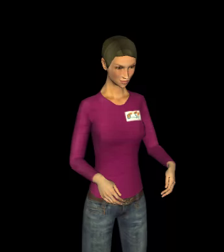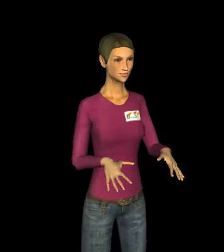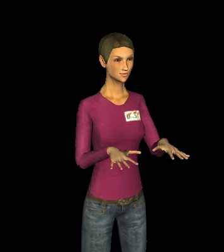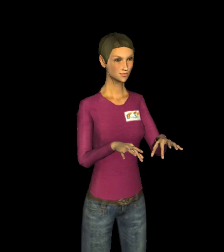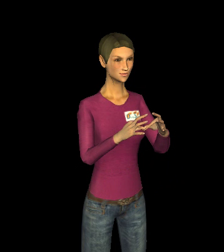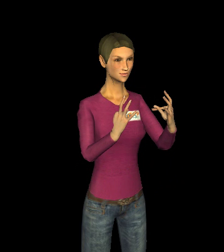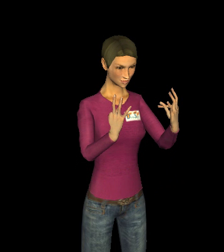يجد